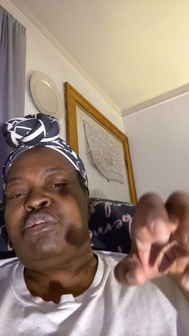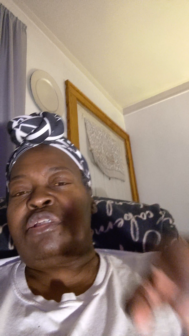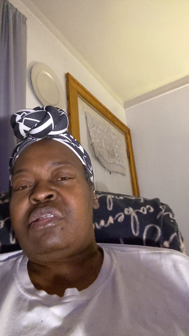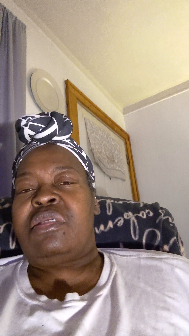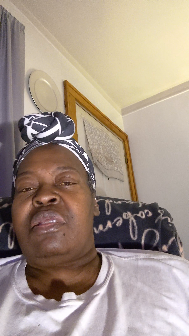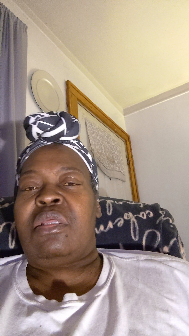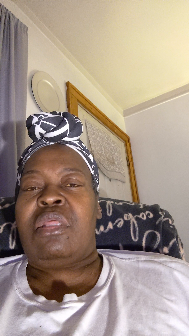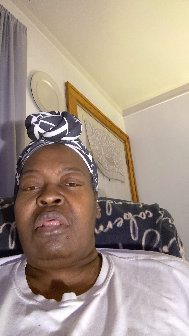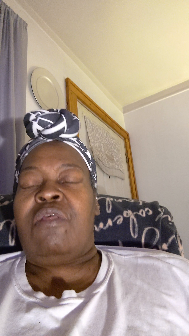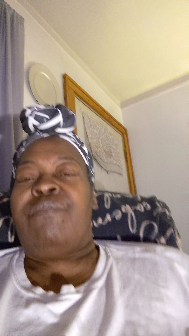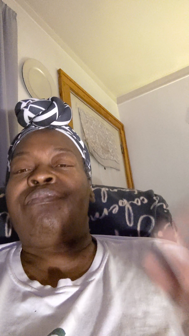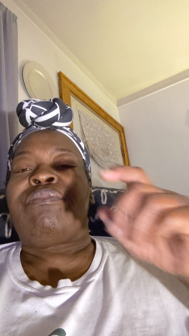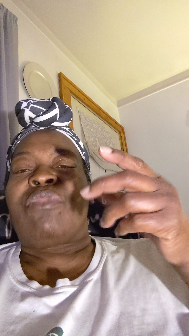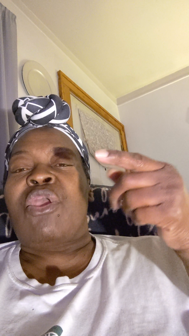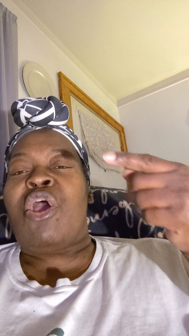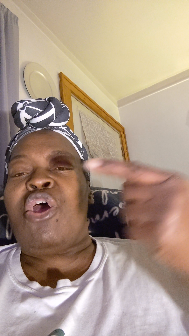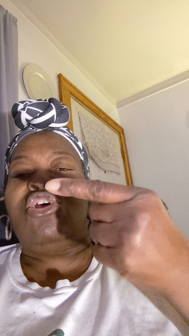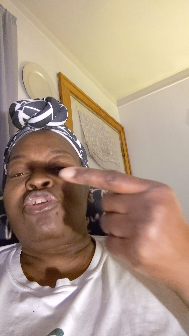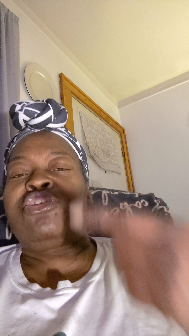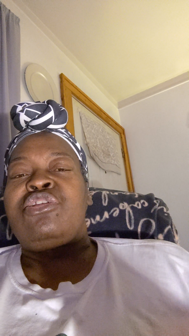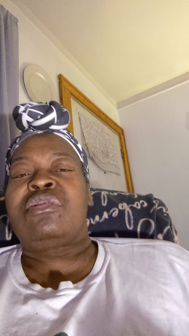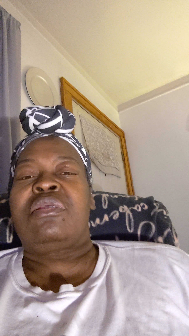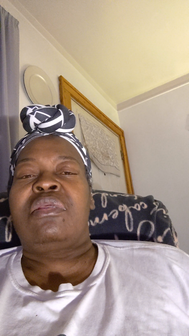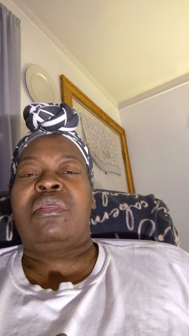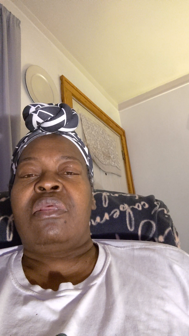hurt